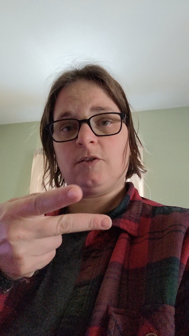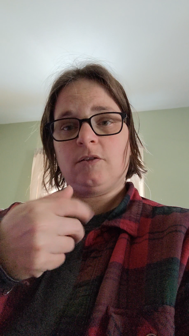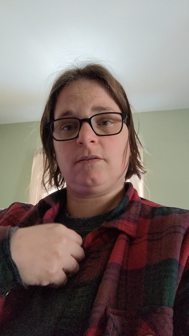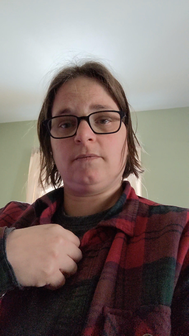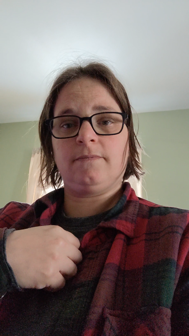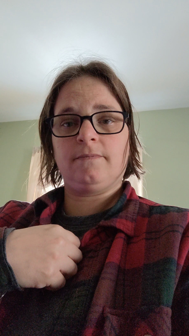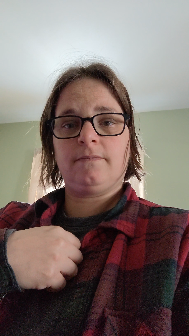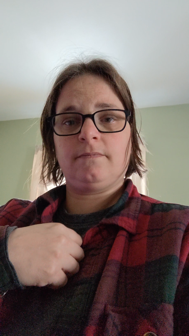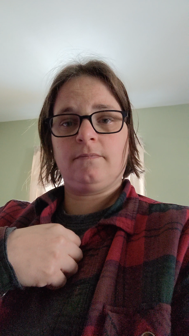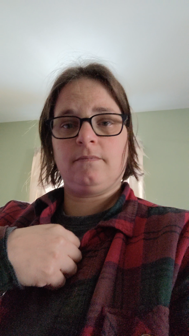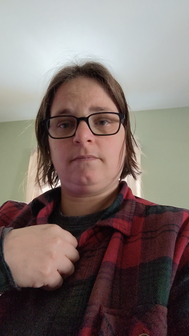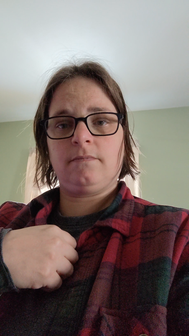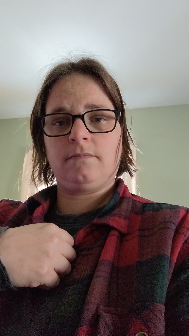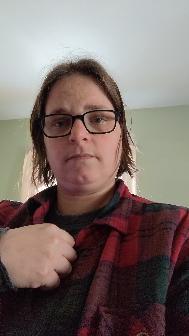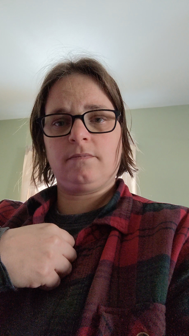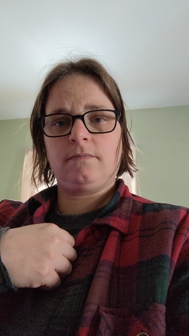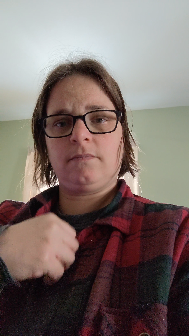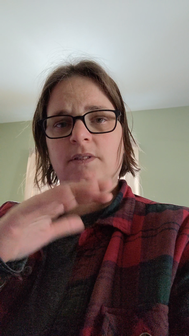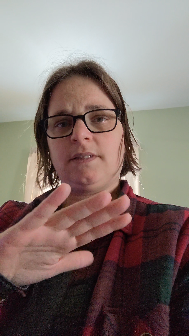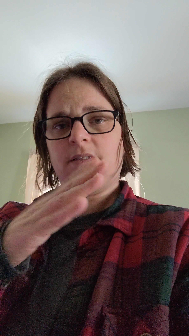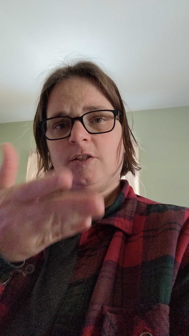kitchen